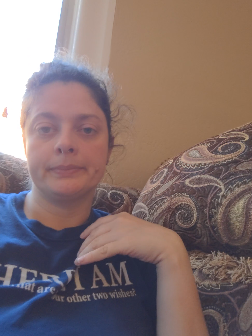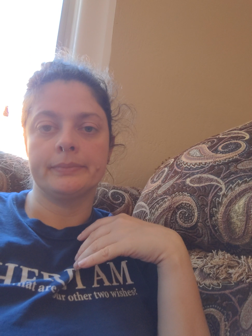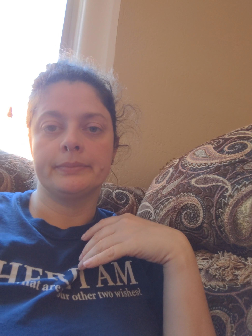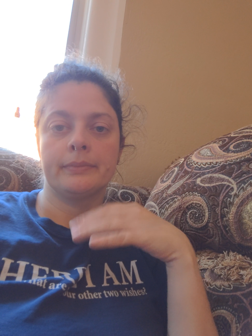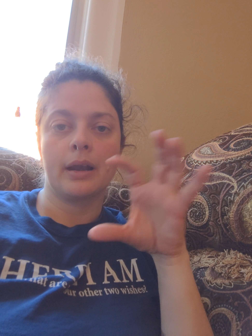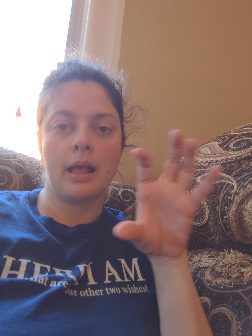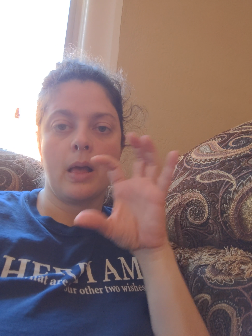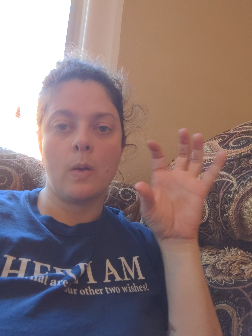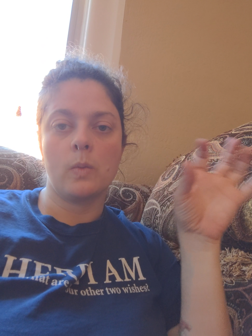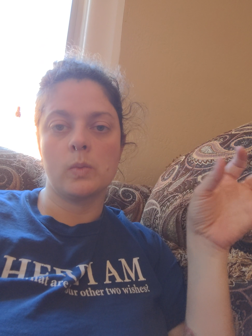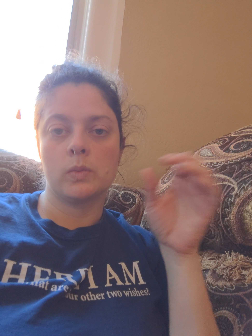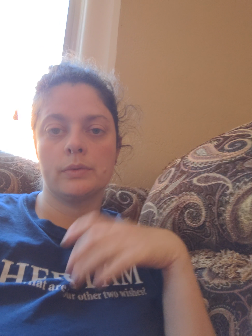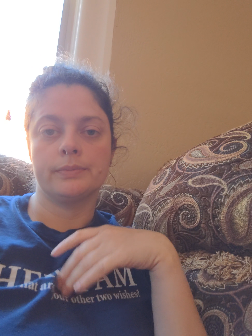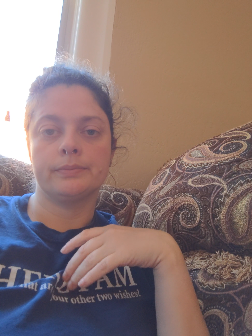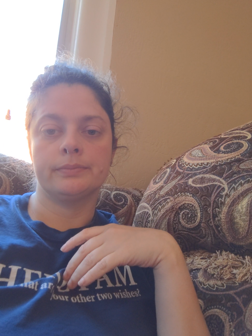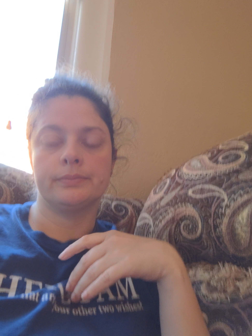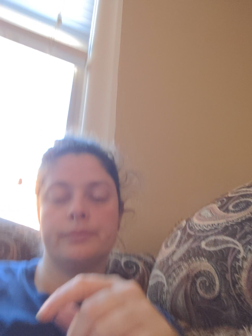cloud